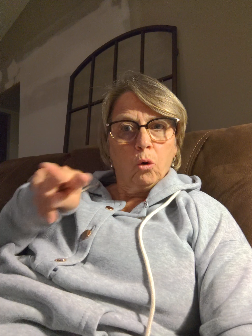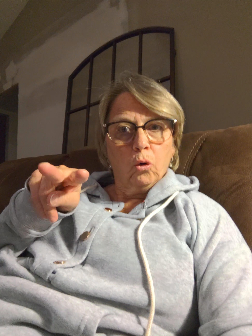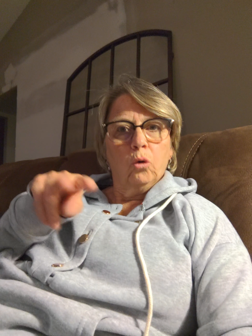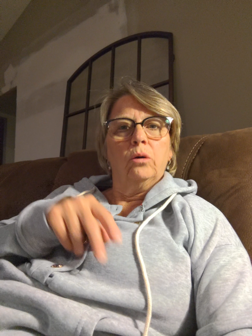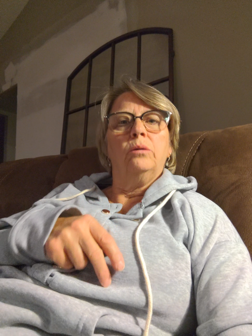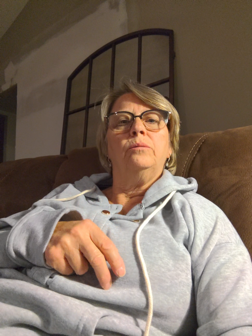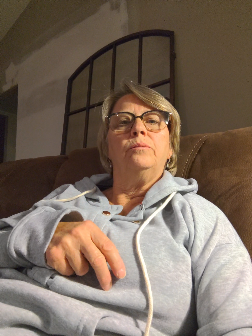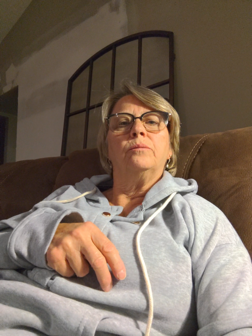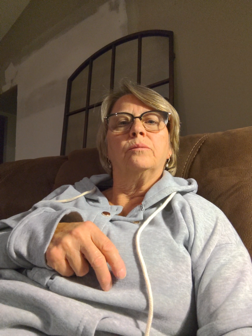look